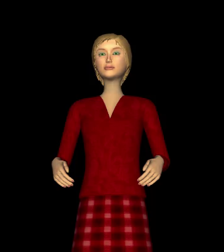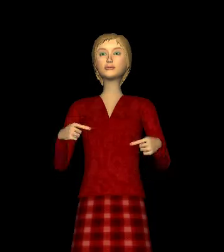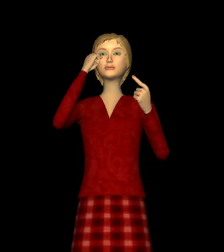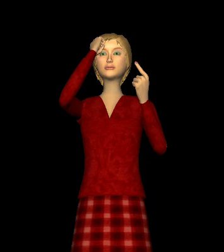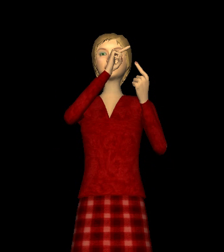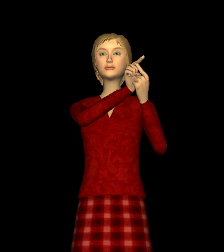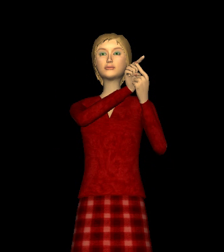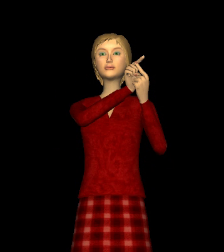موضوع